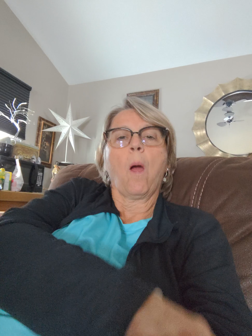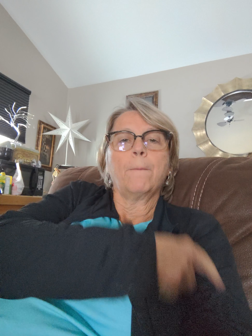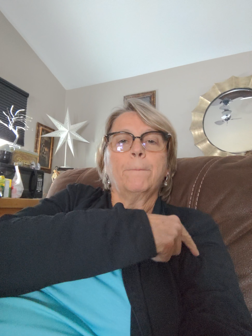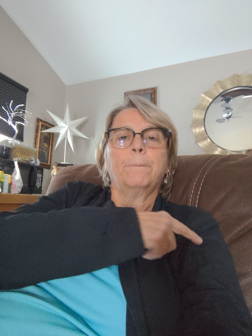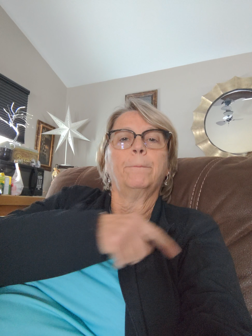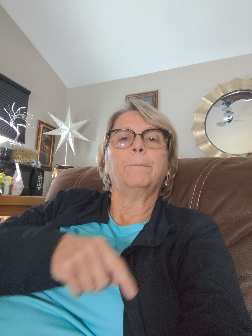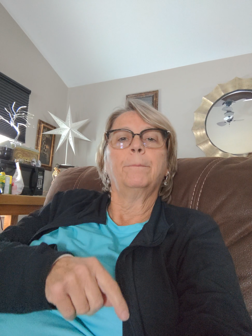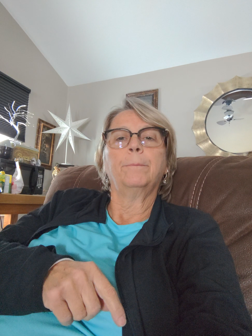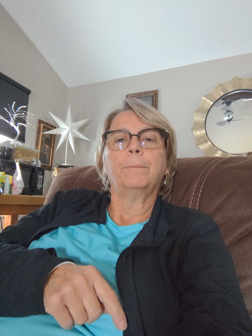arm